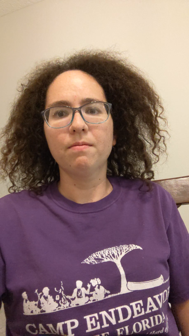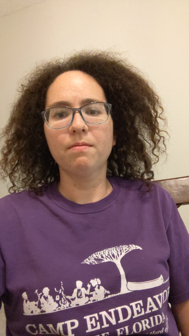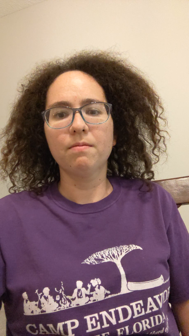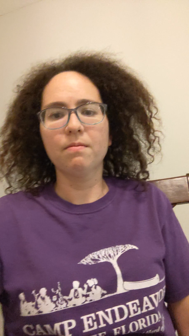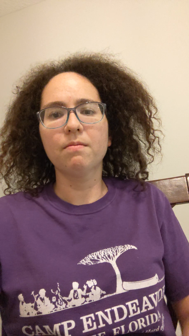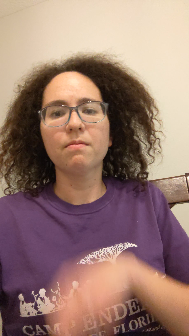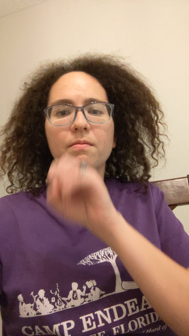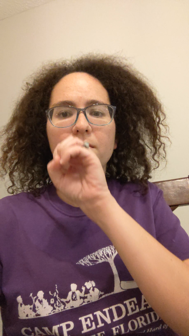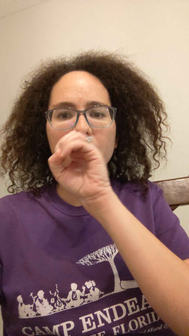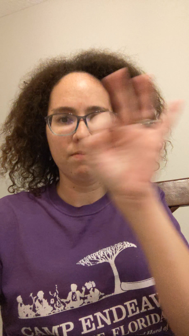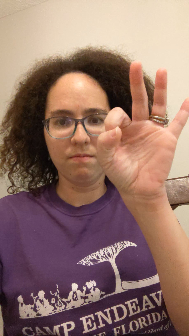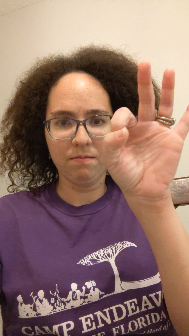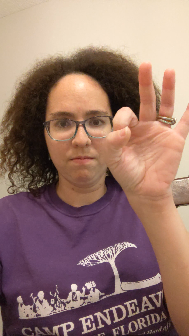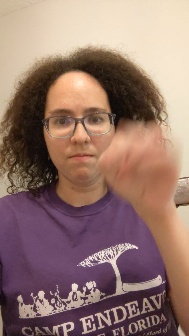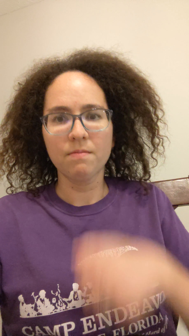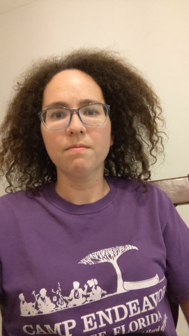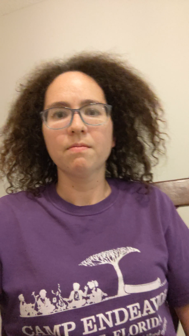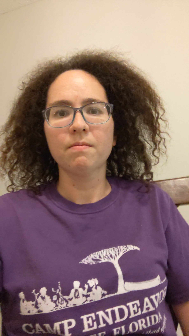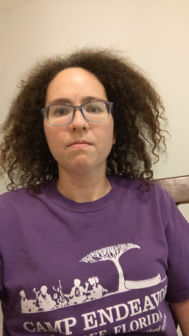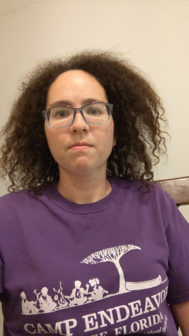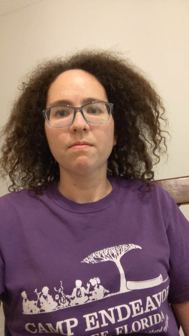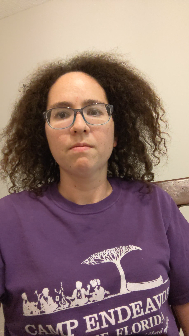off